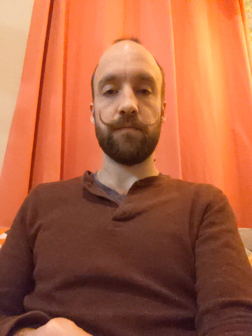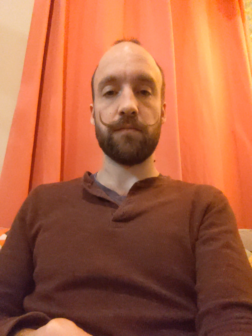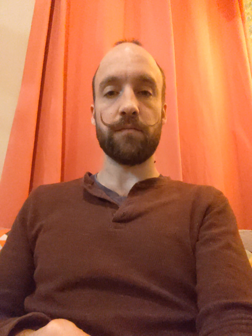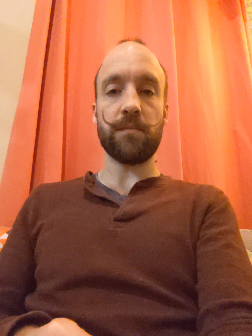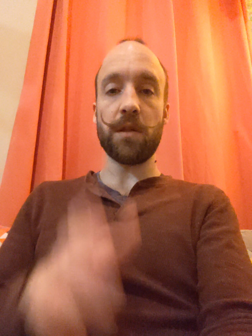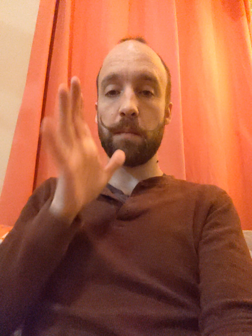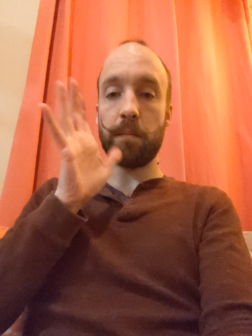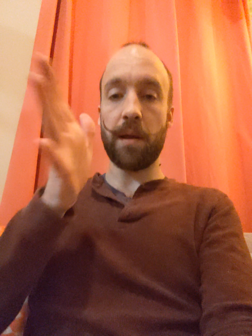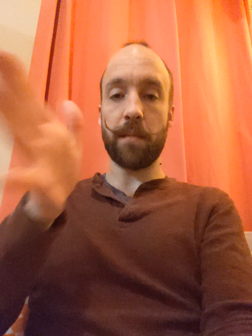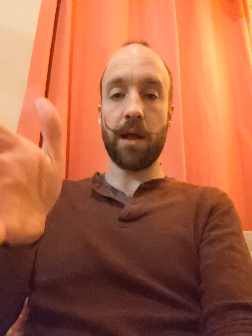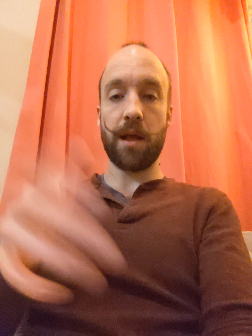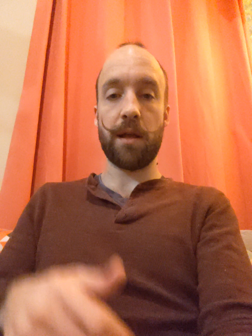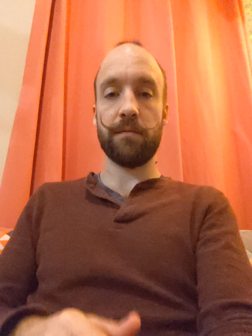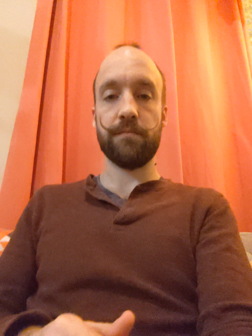grandma